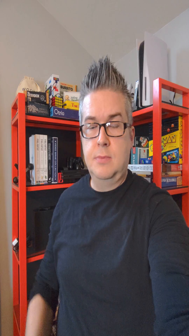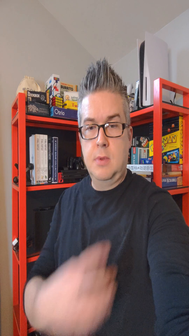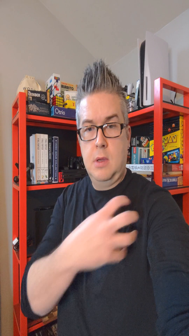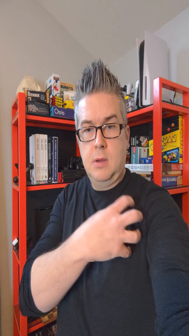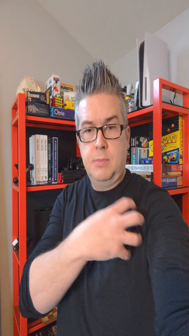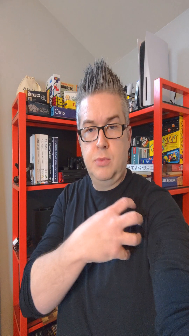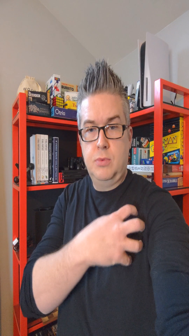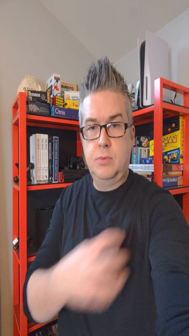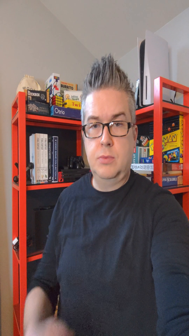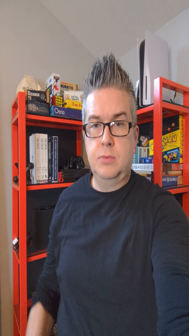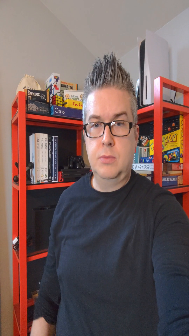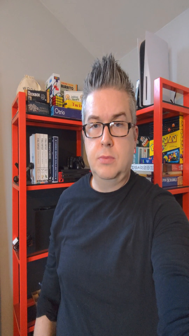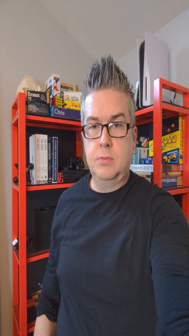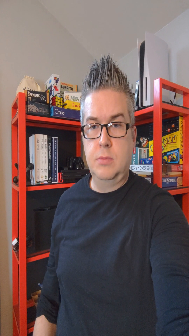police